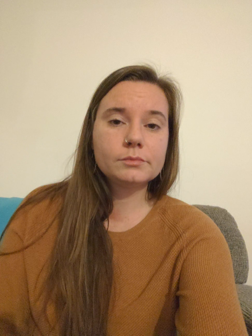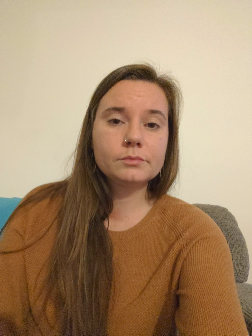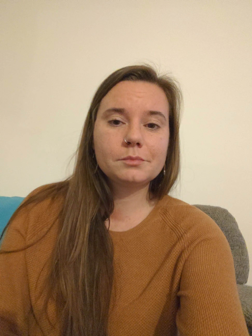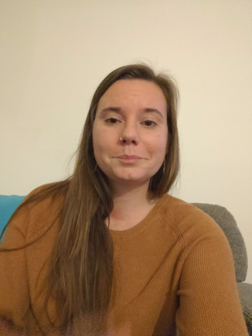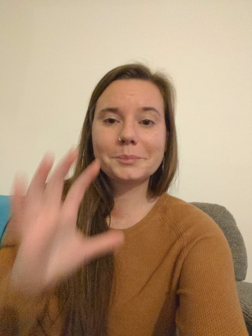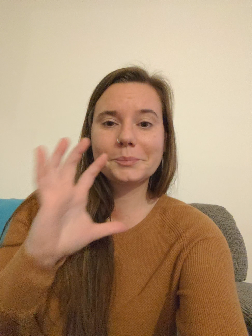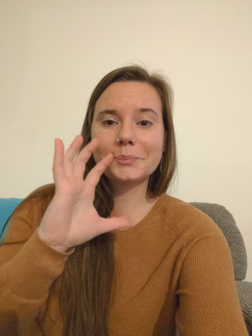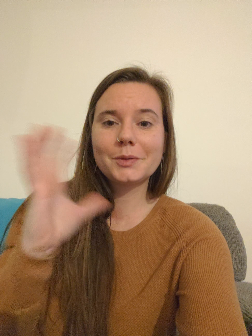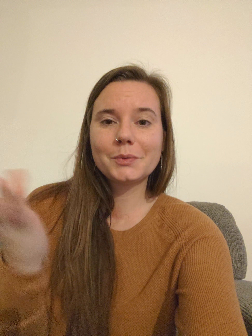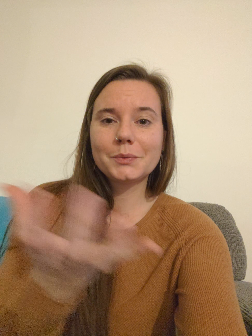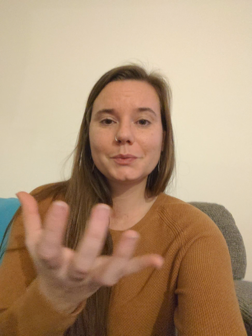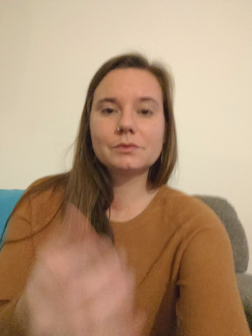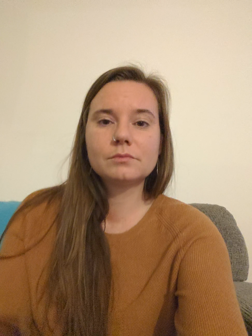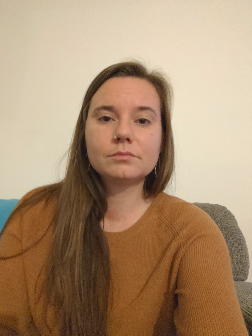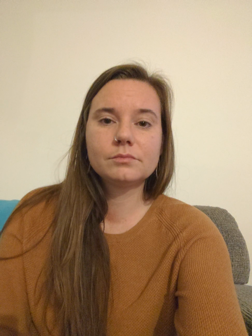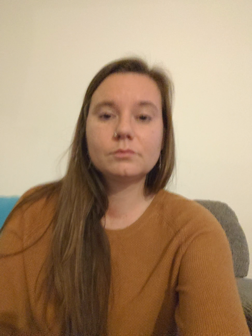balloon